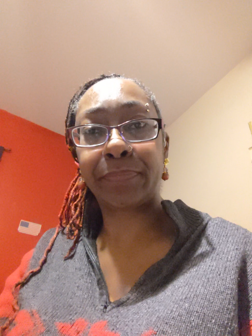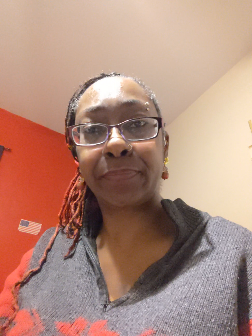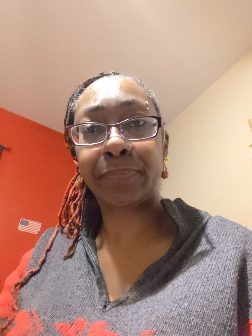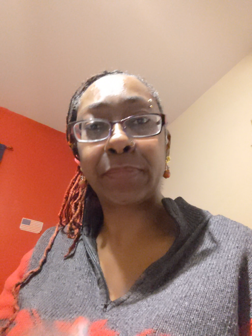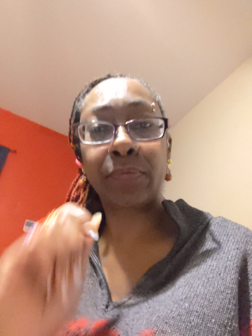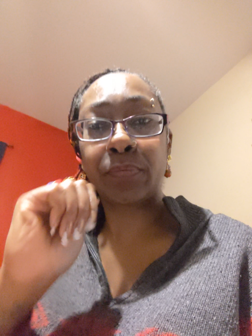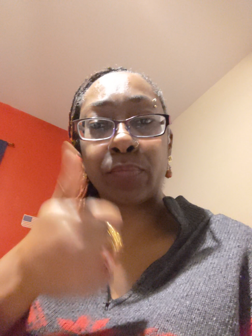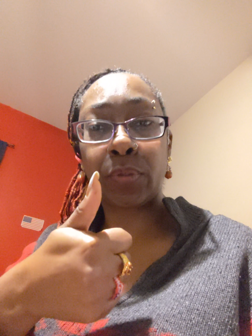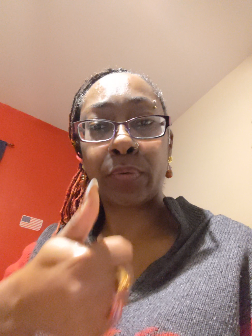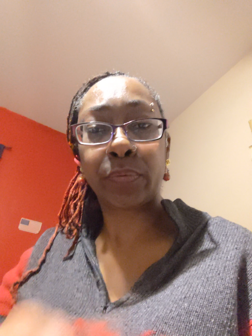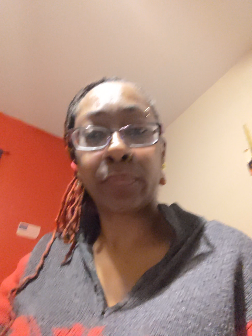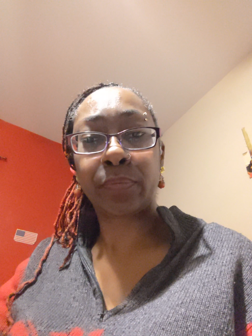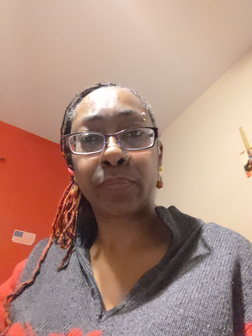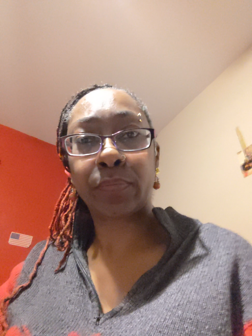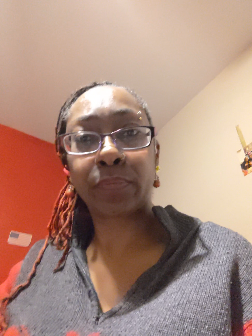tomorrow